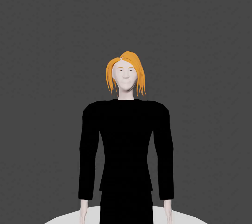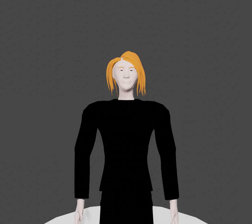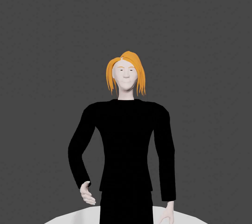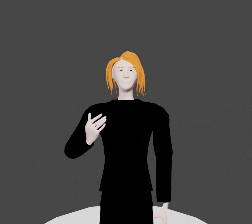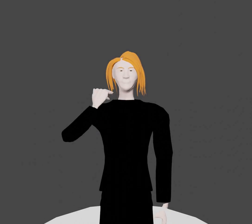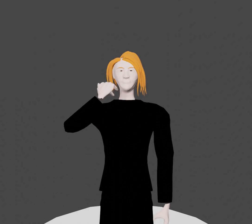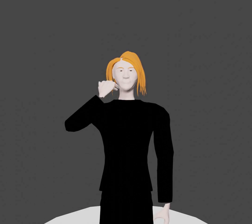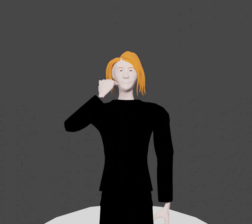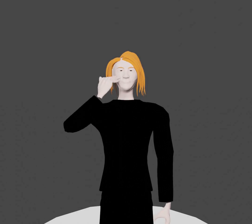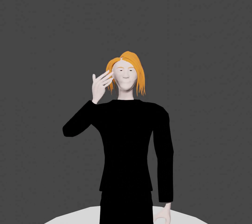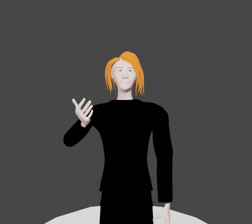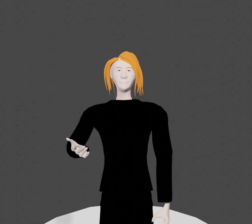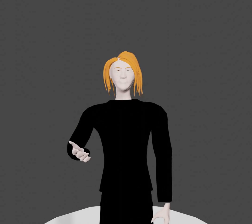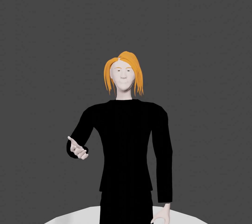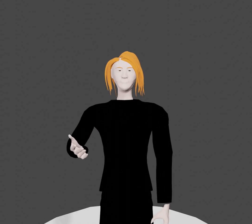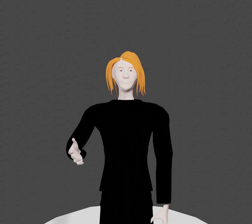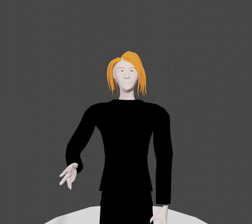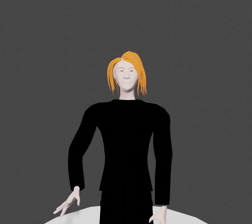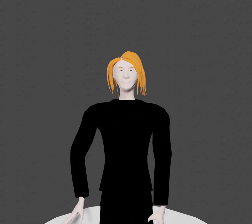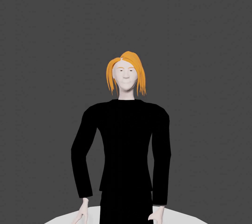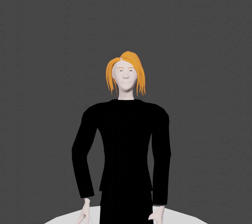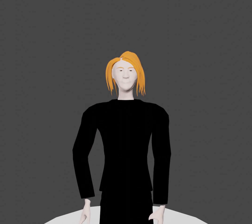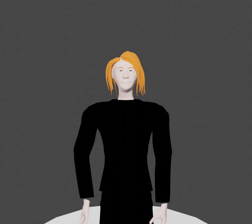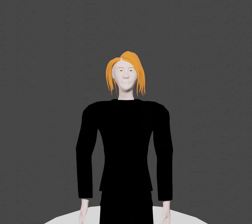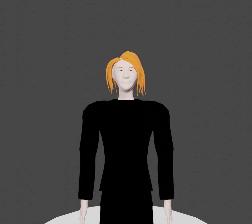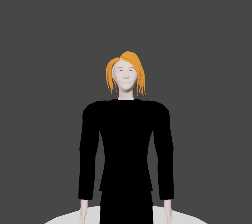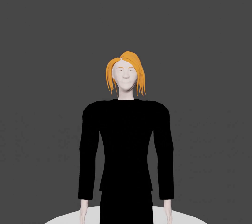Ashamed